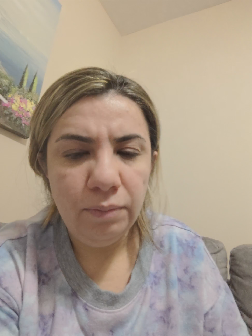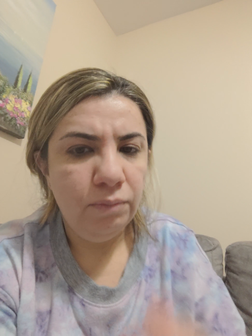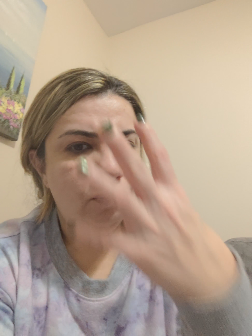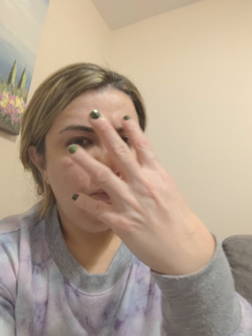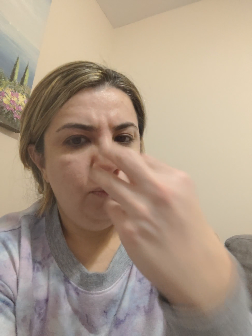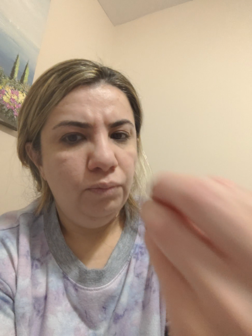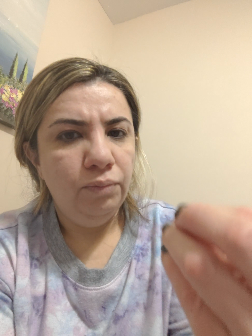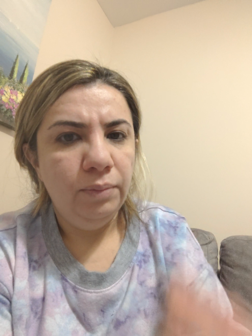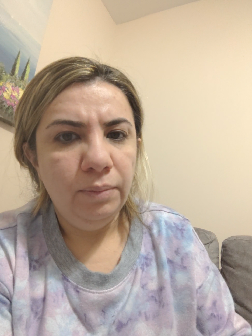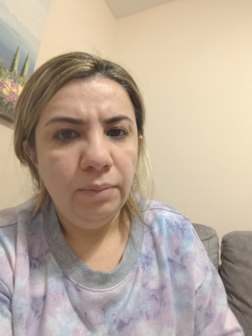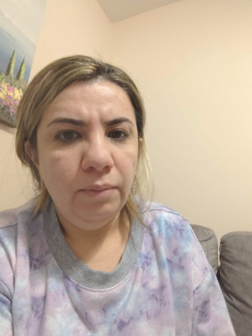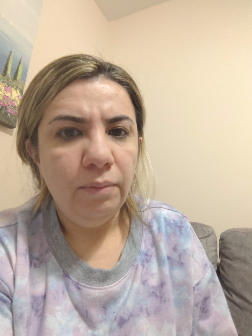wolf